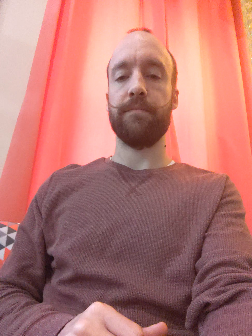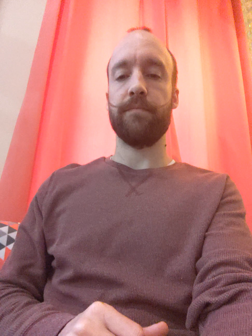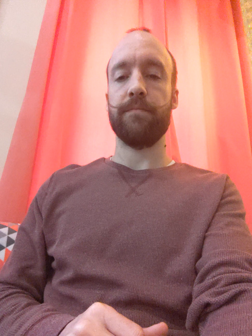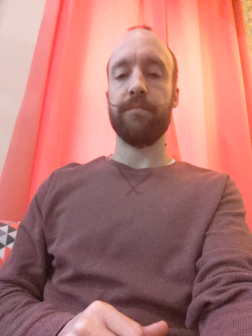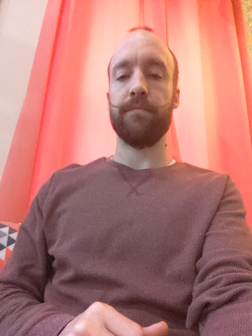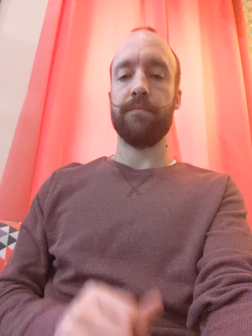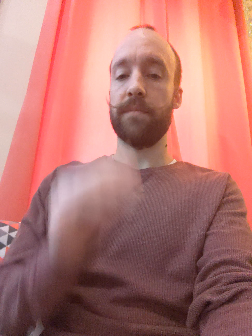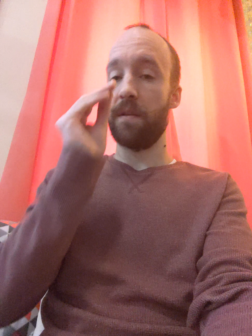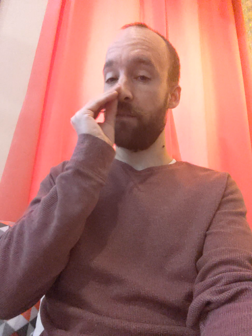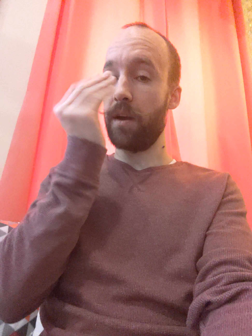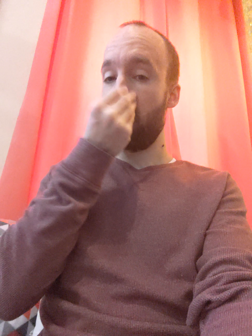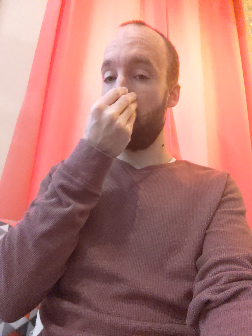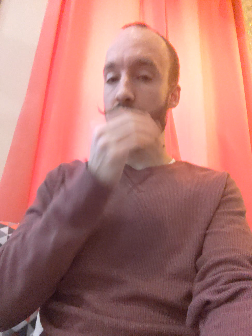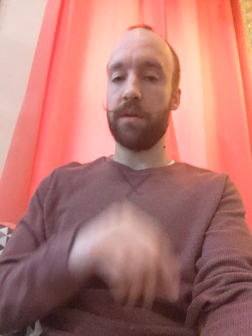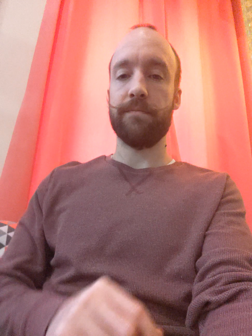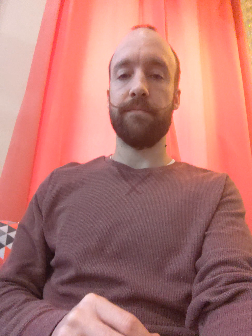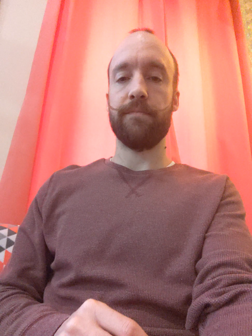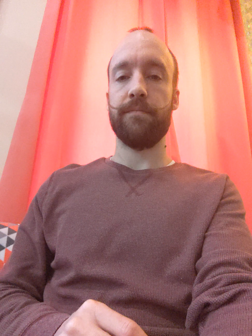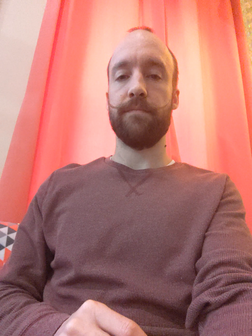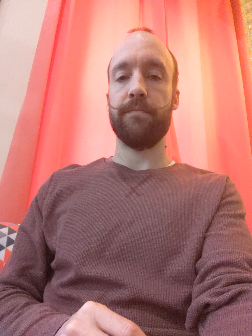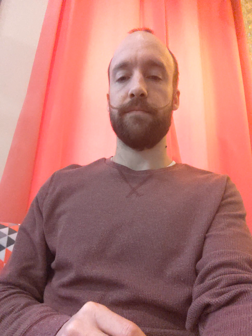flower